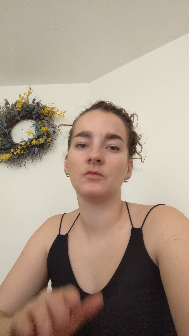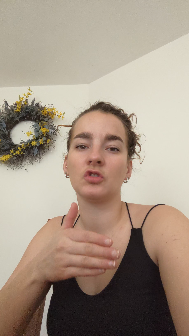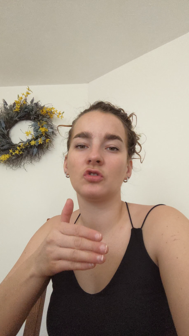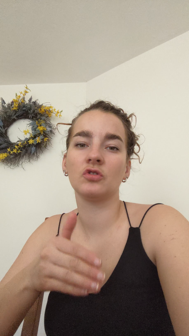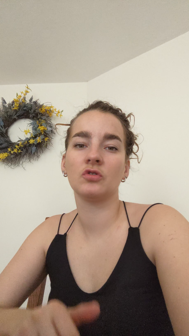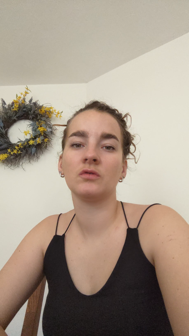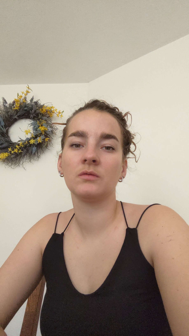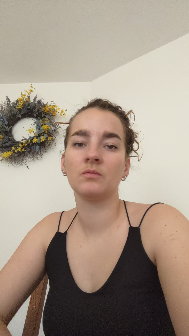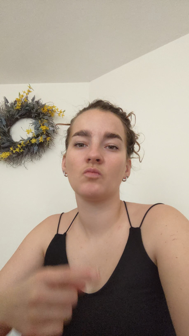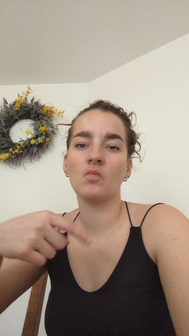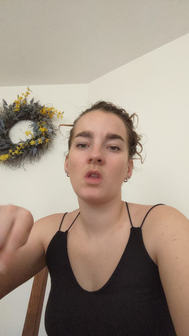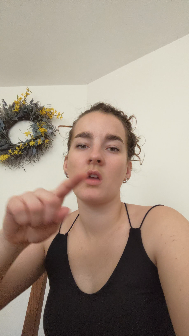around